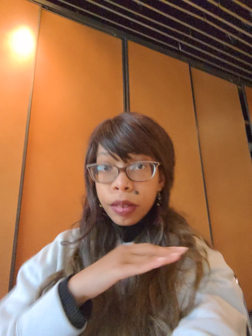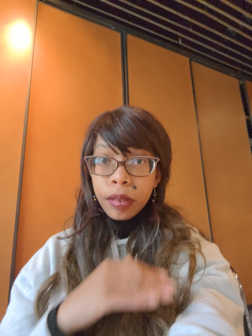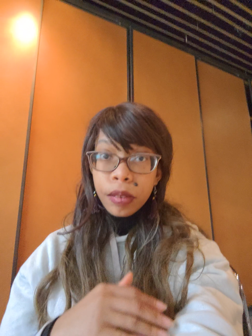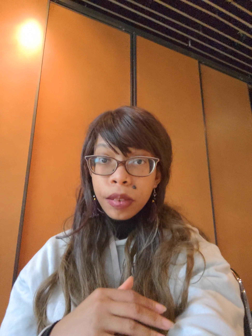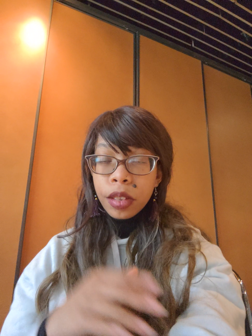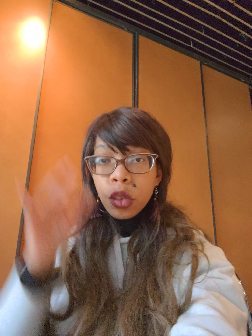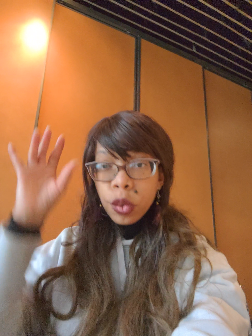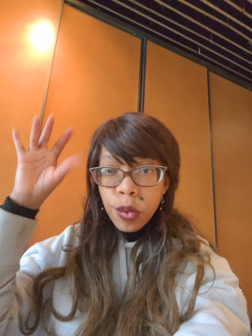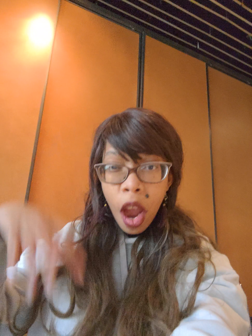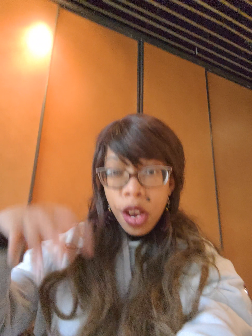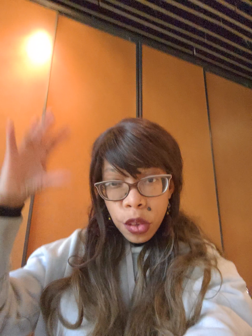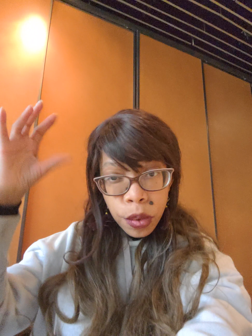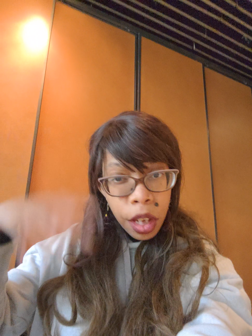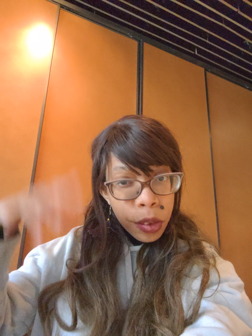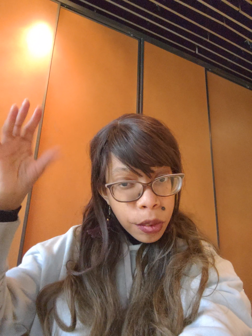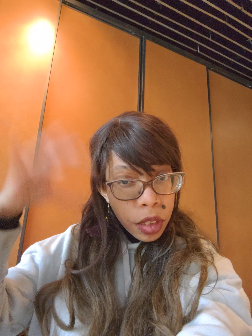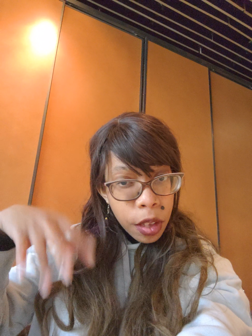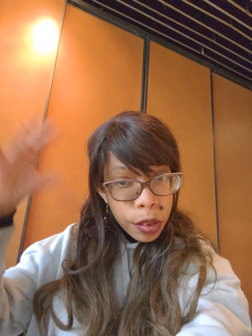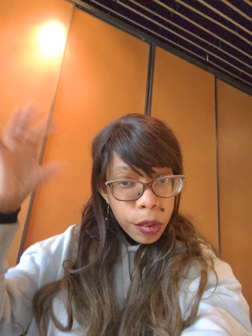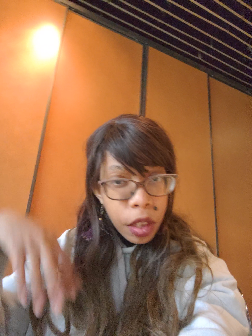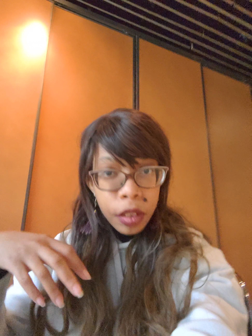rain